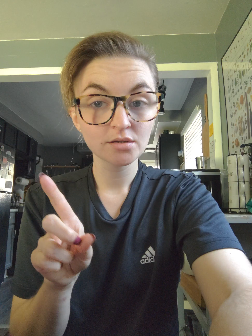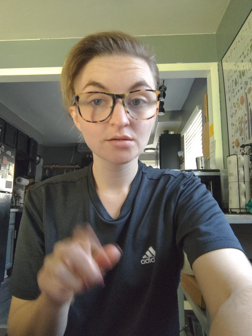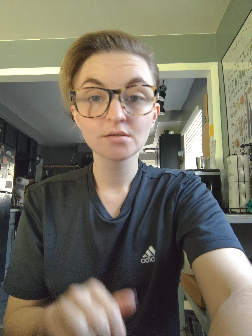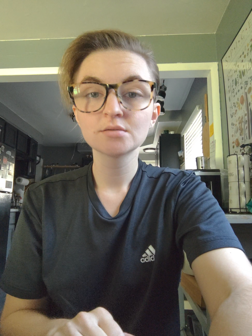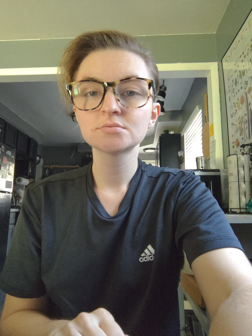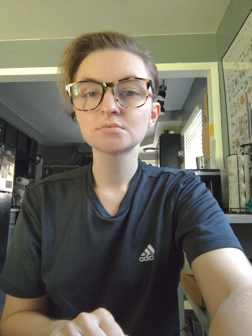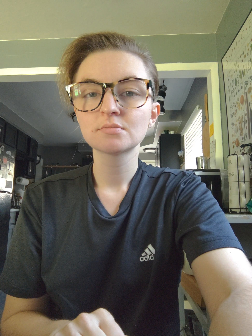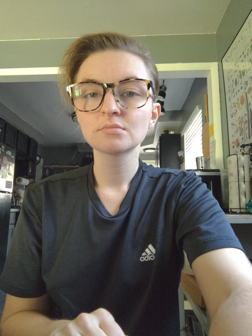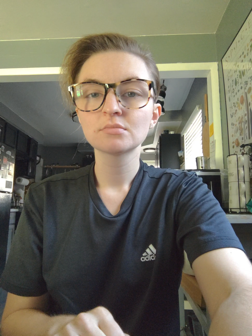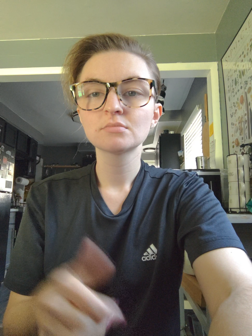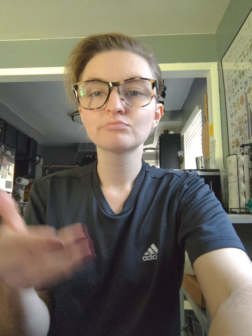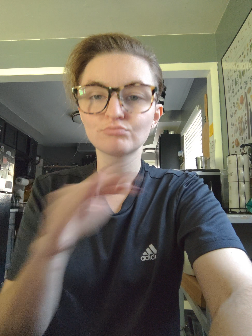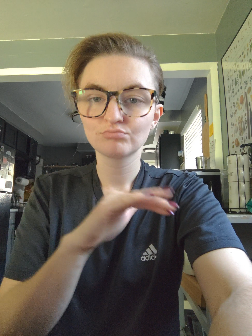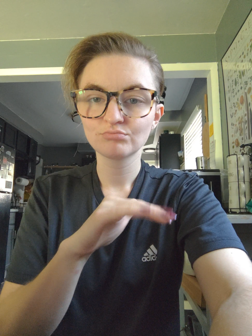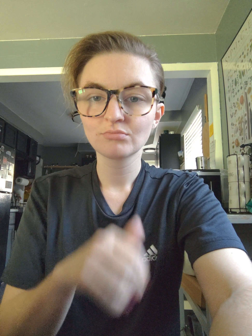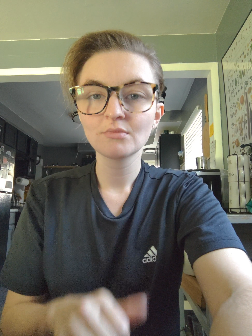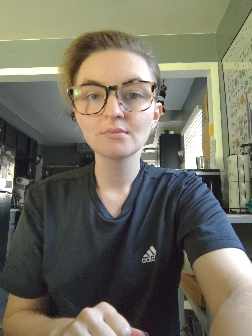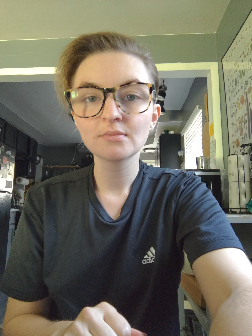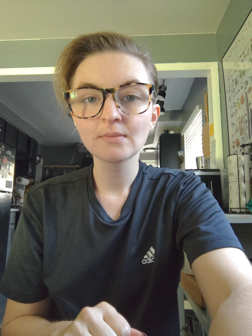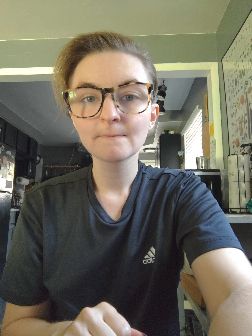cover